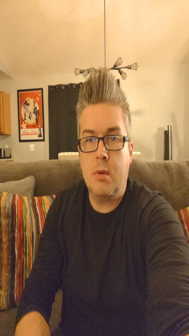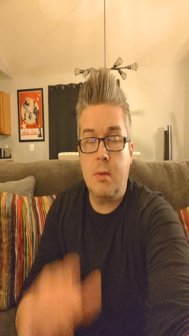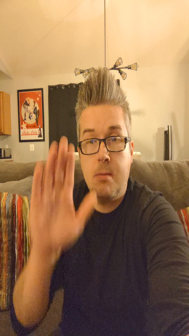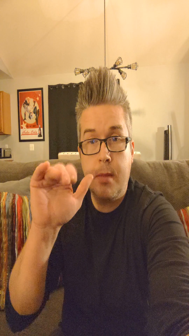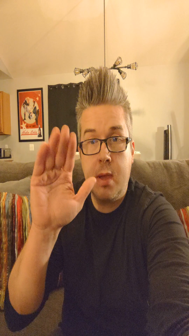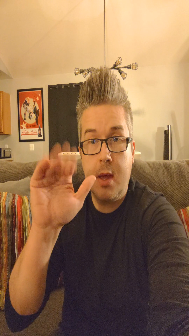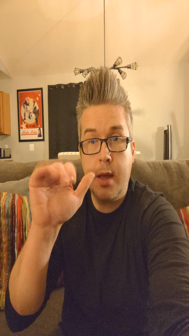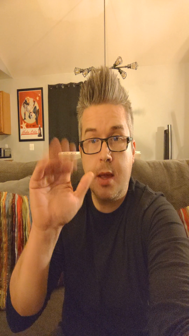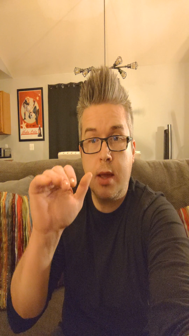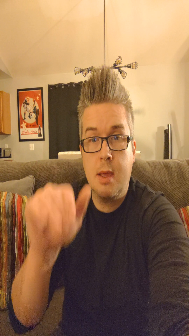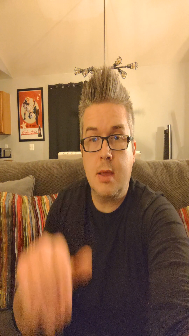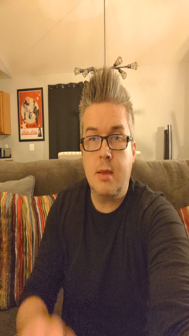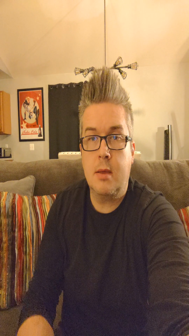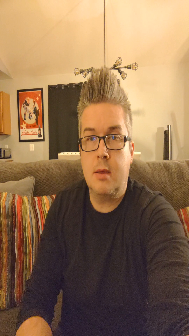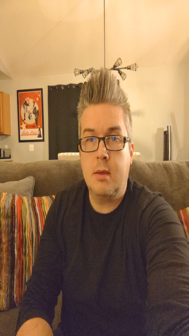bye